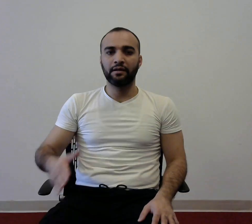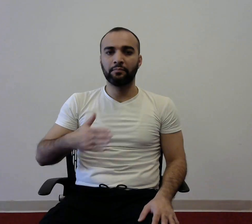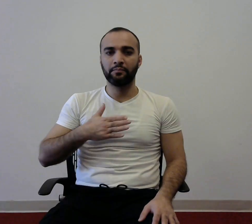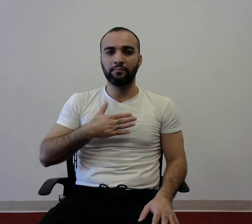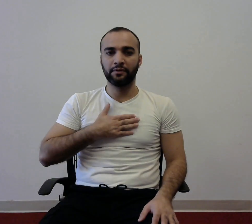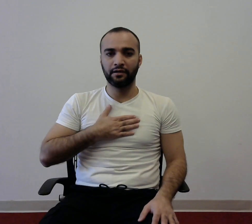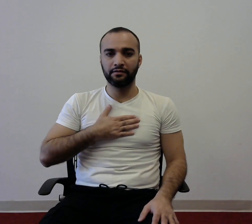mən